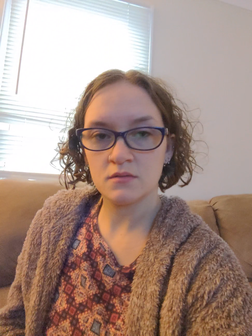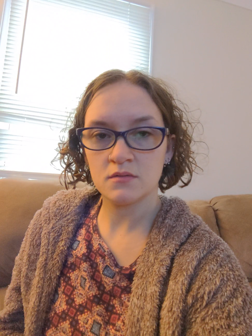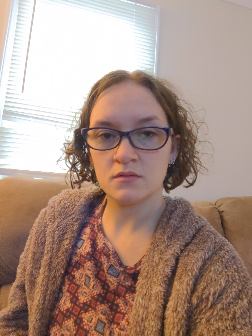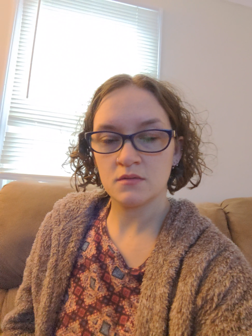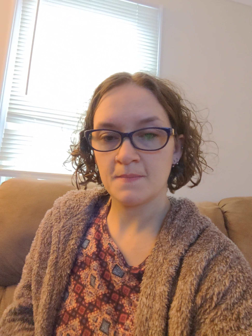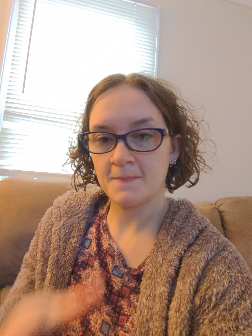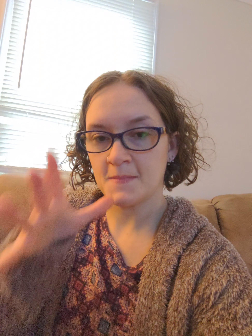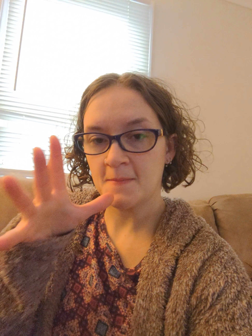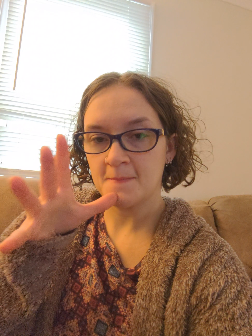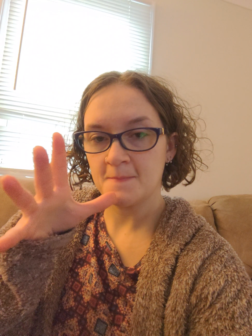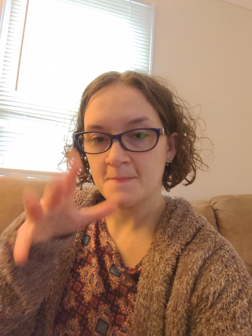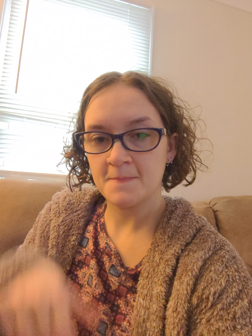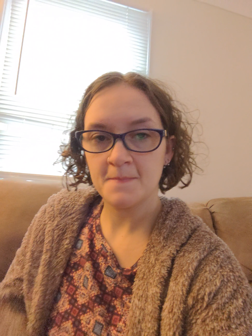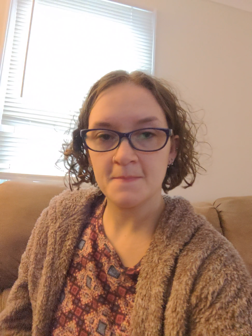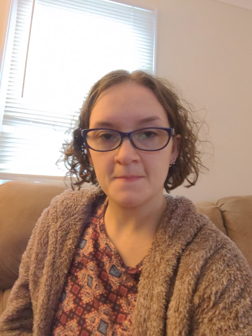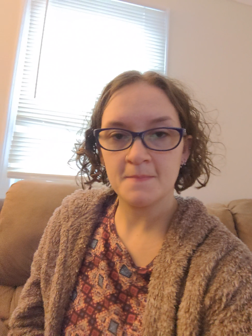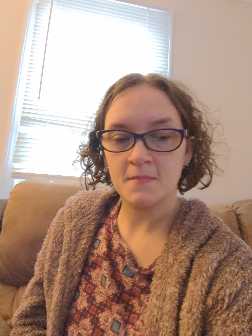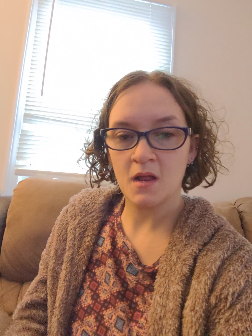mom